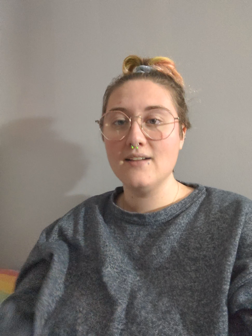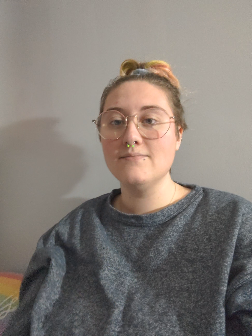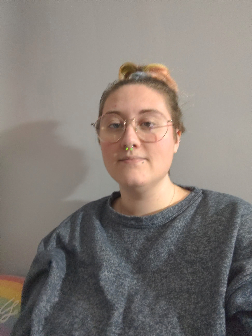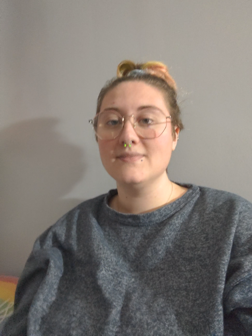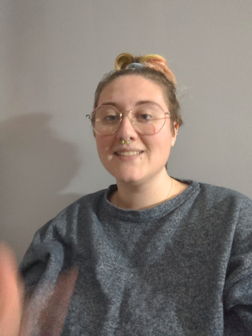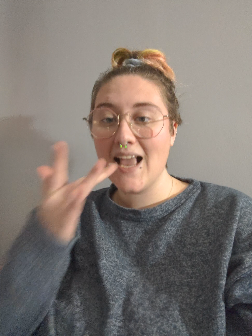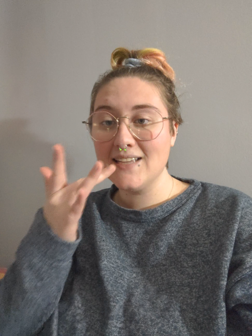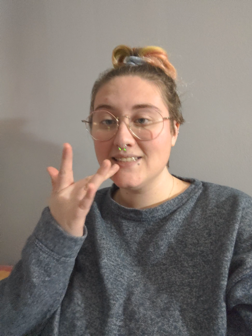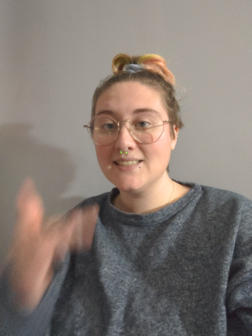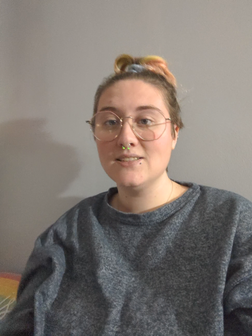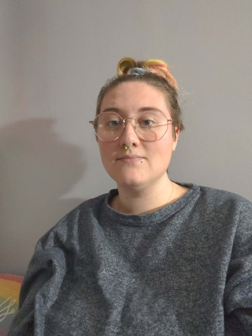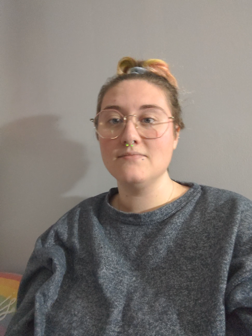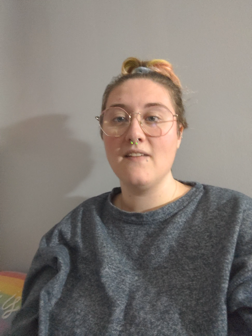taste